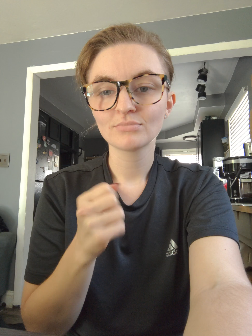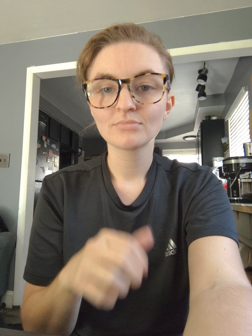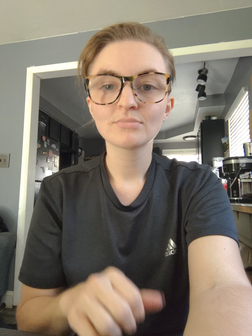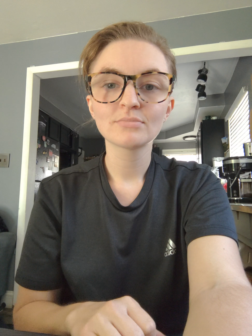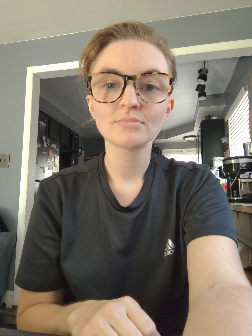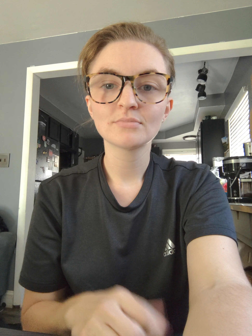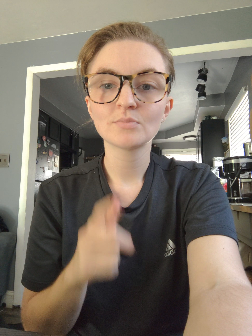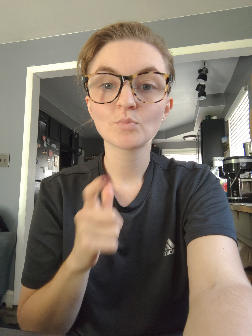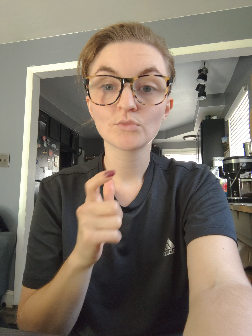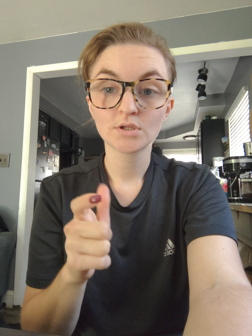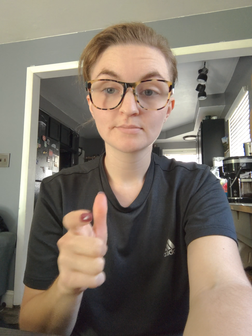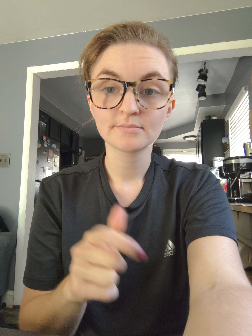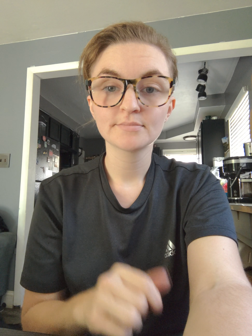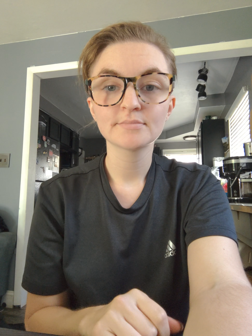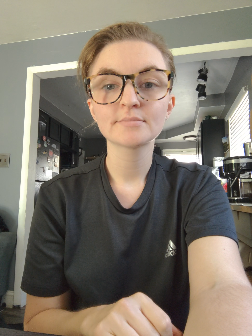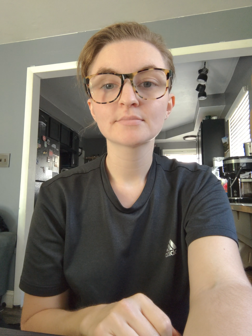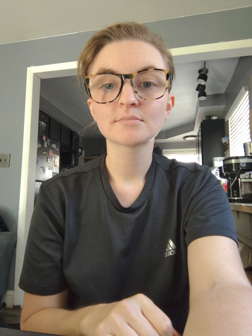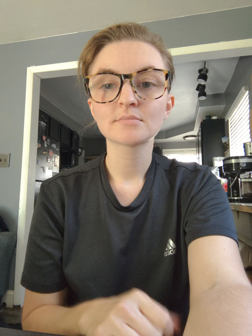run